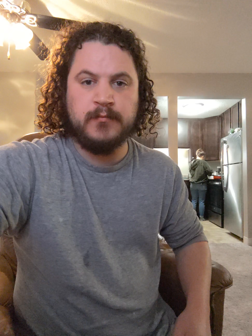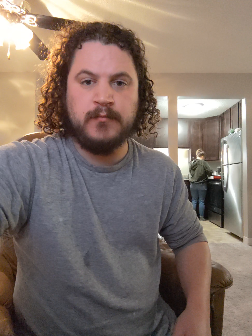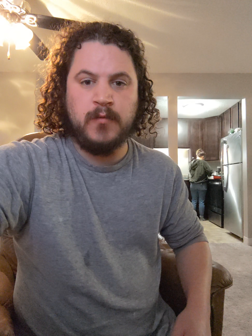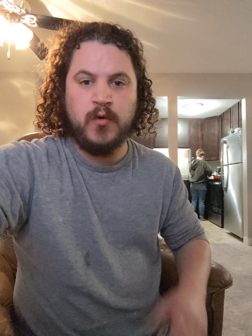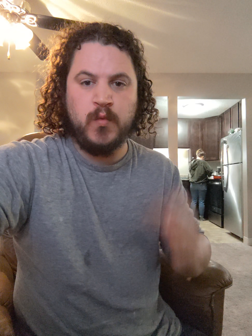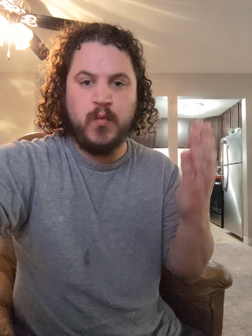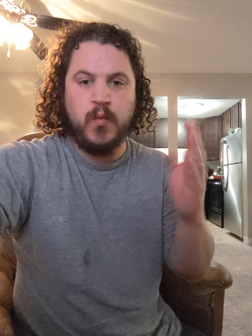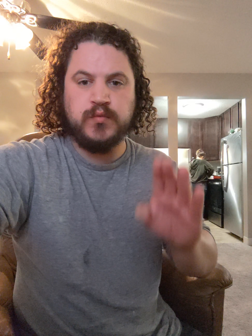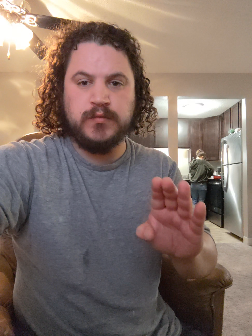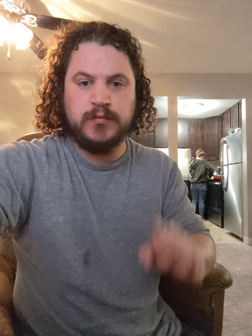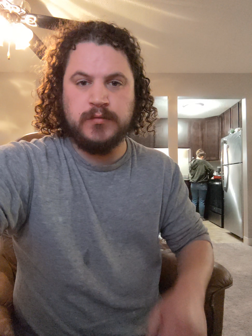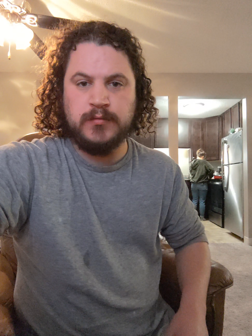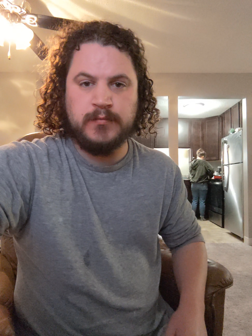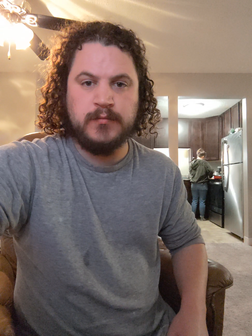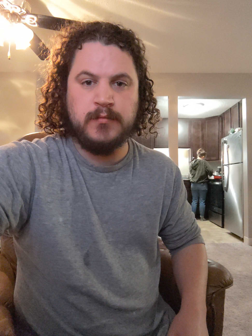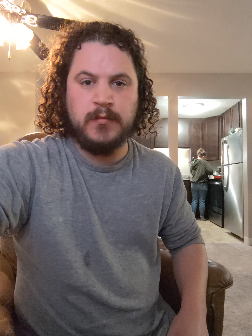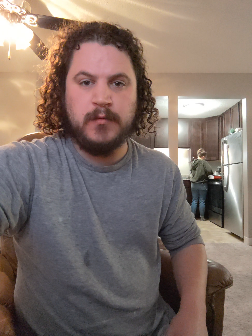close